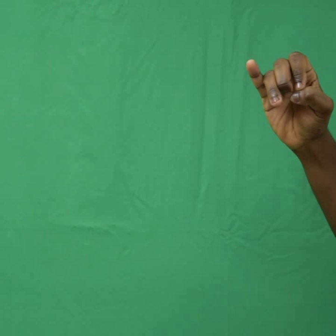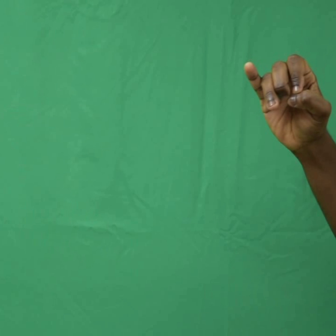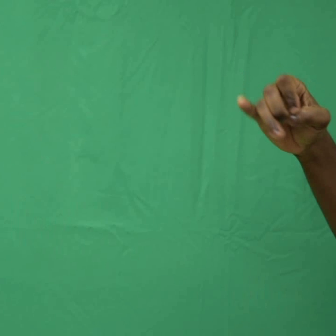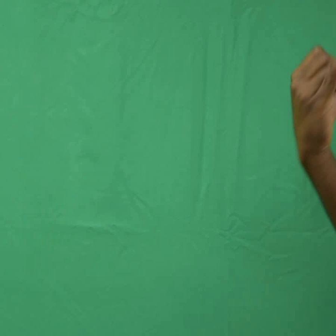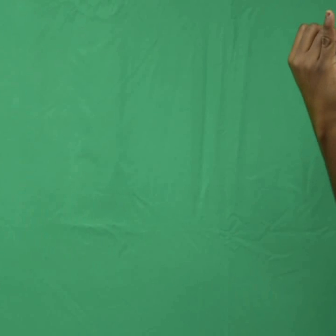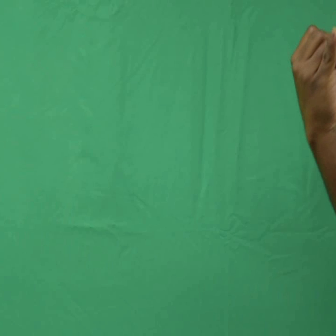J